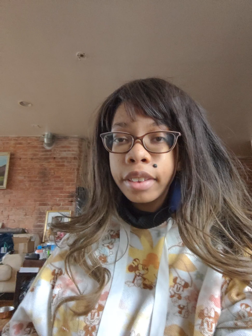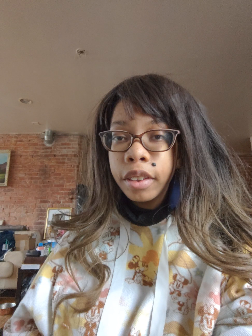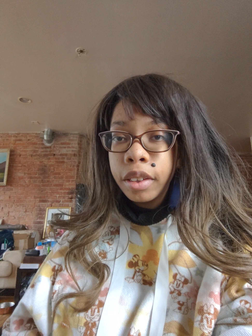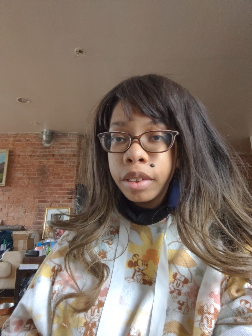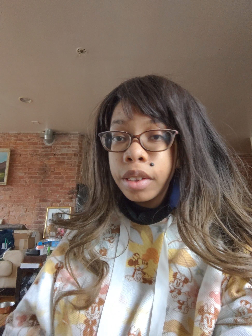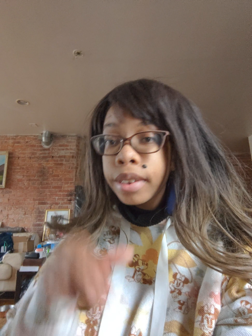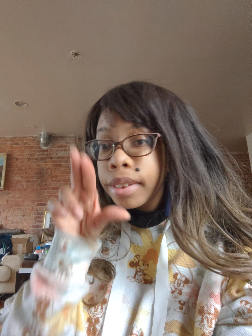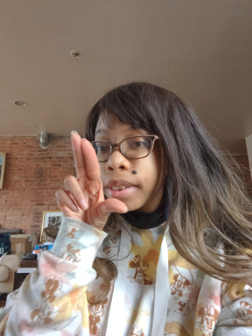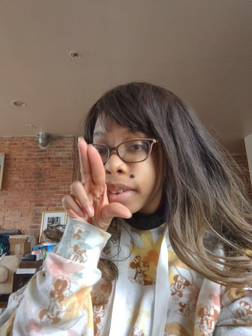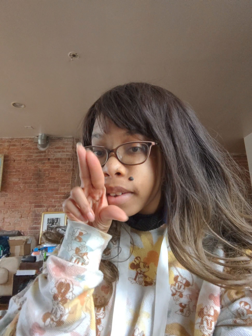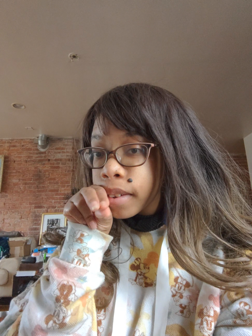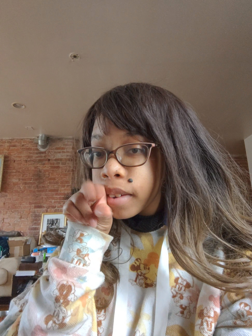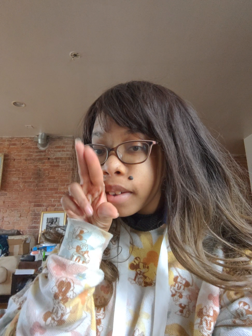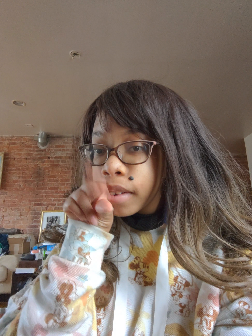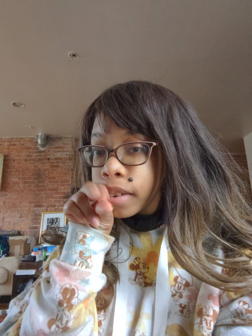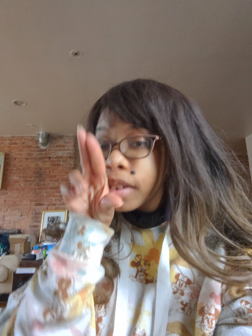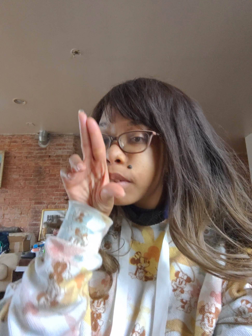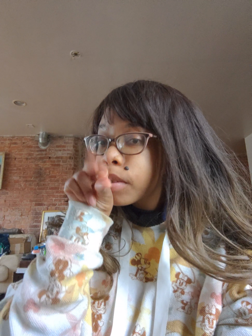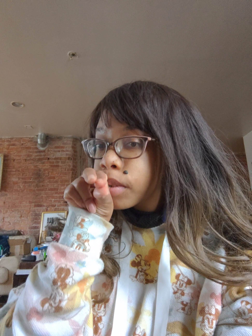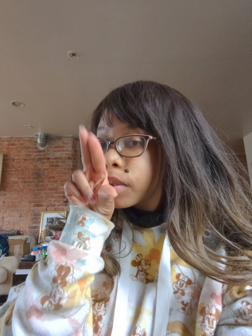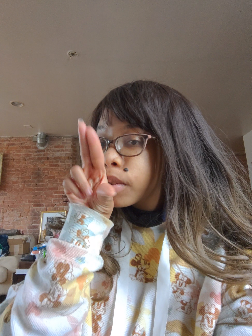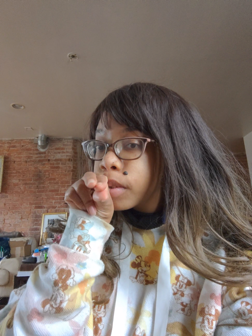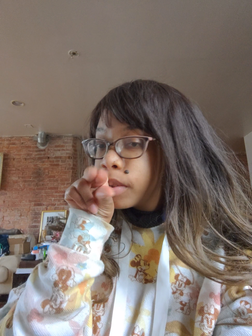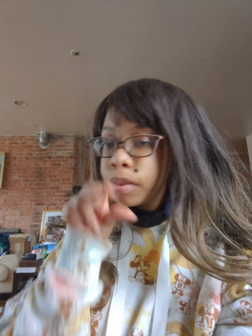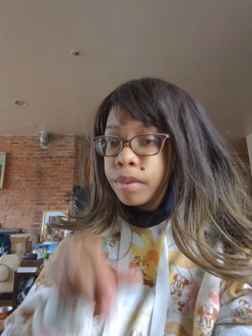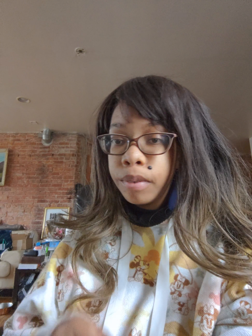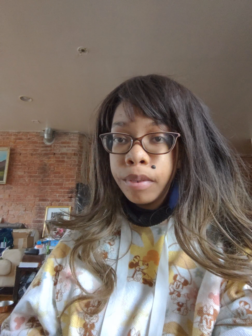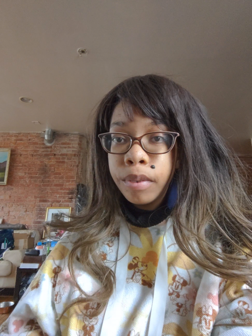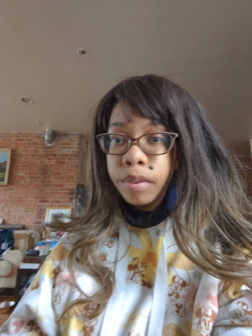duck